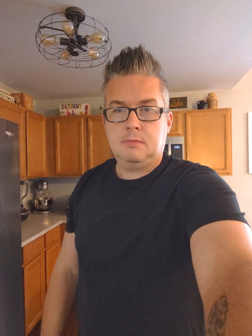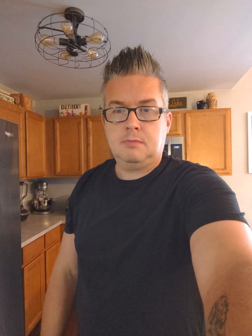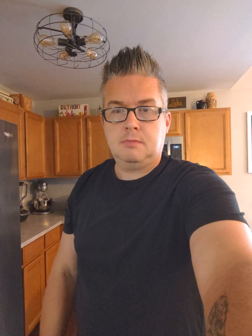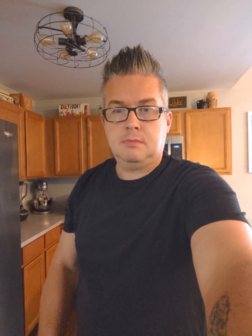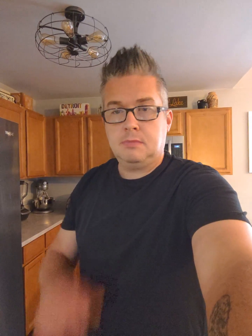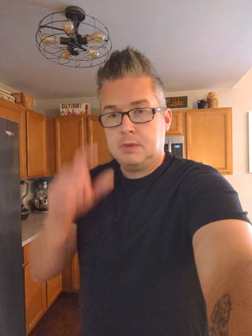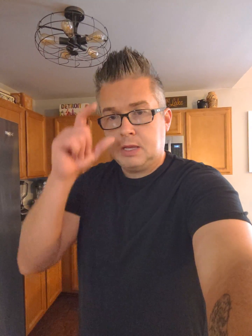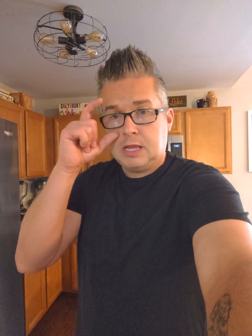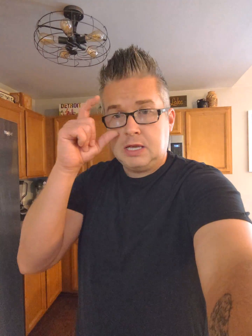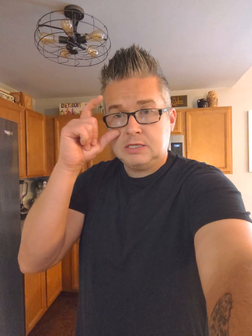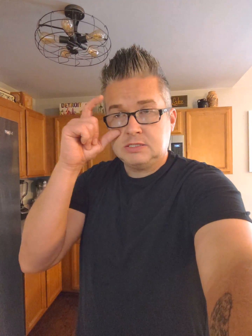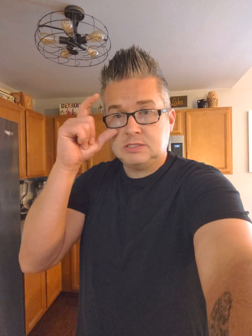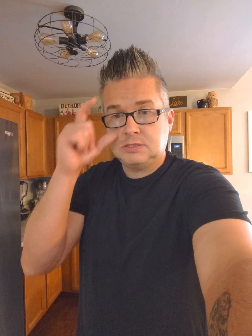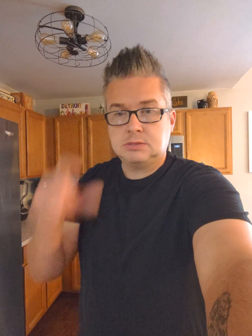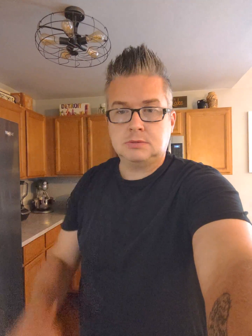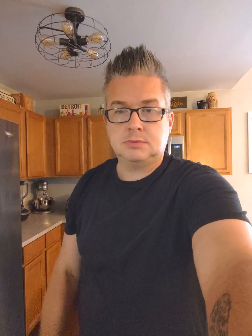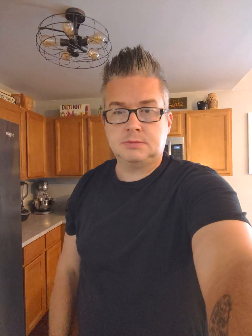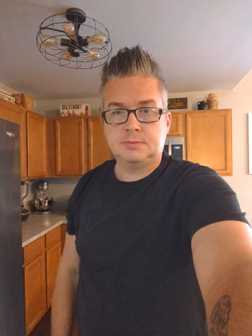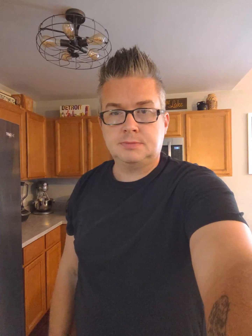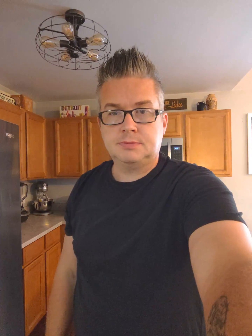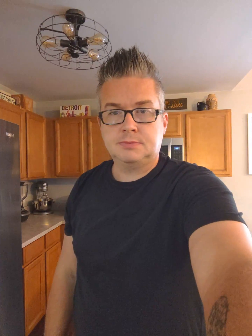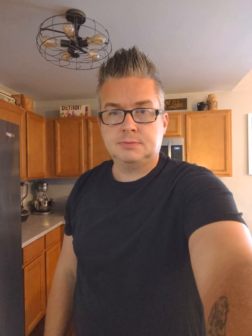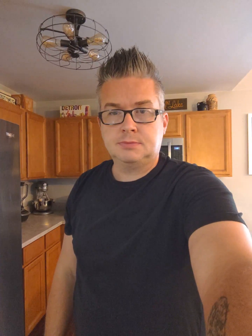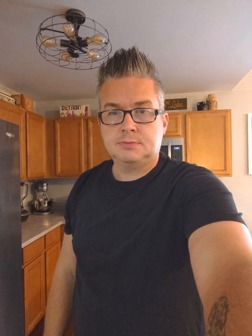glasses